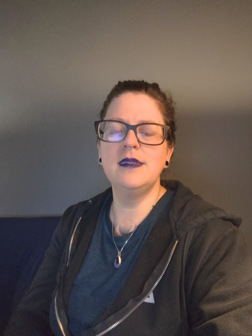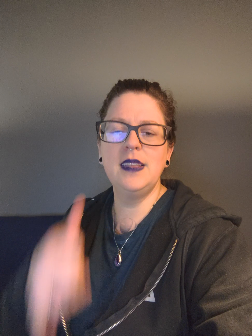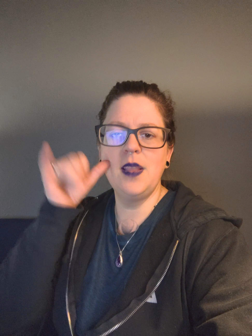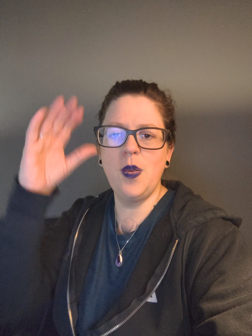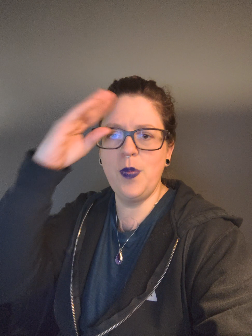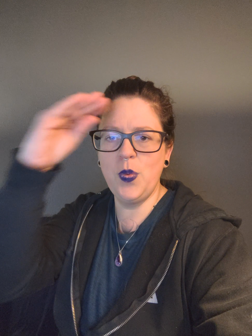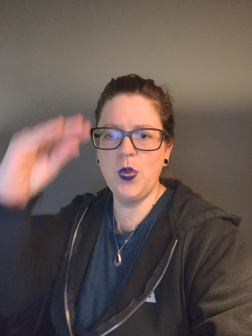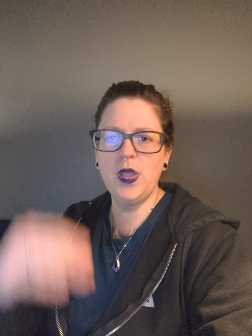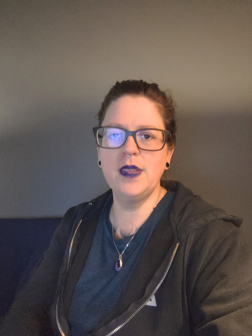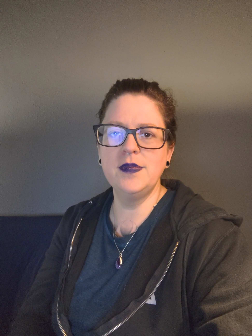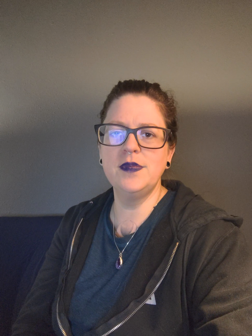cowboy